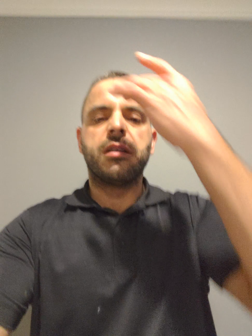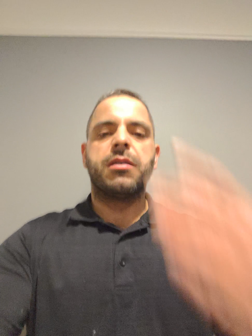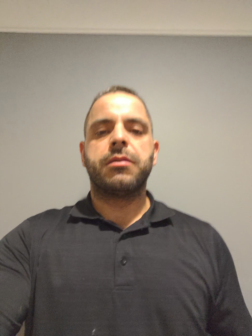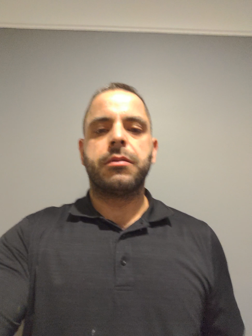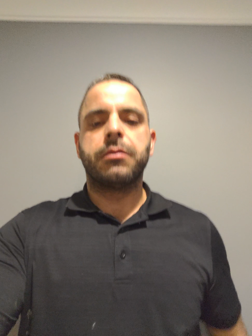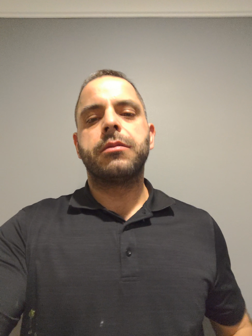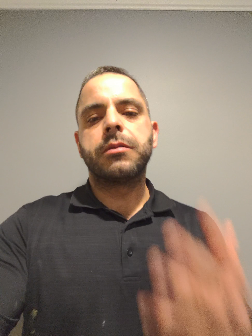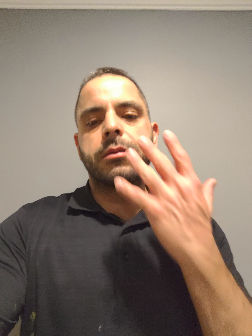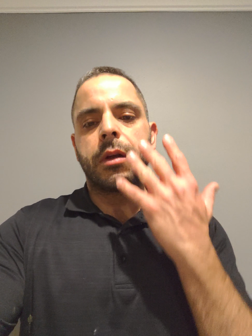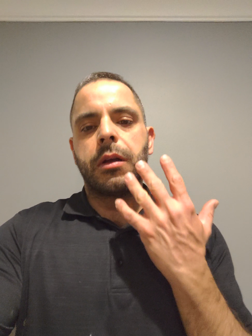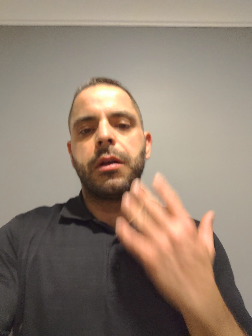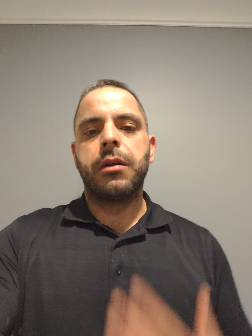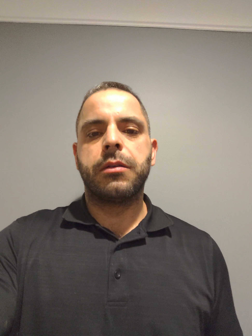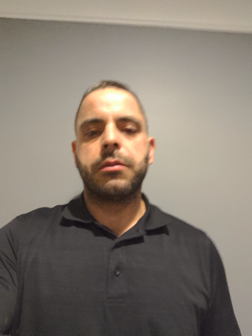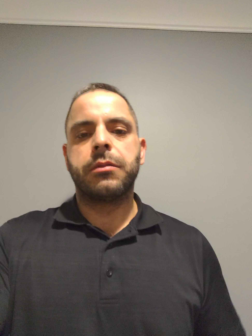sad